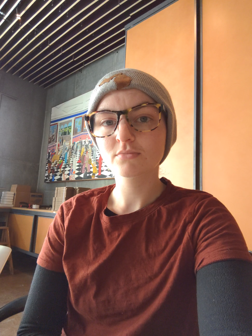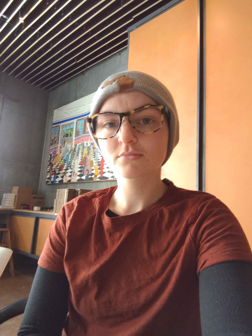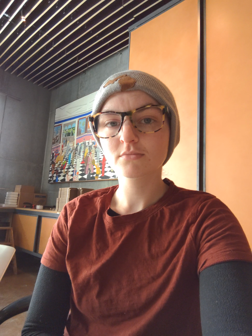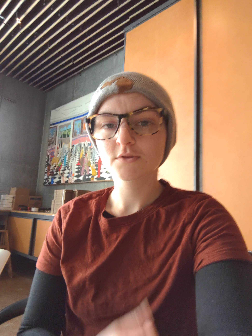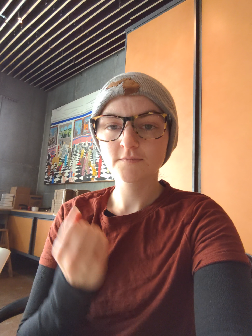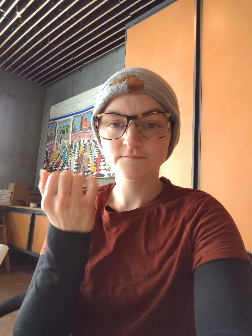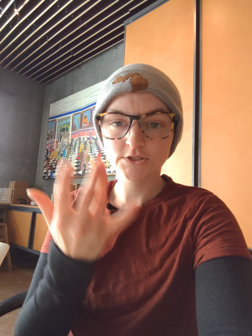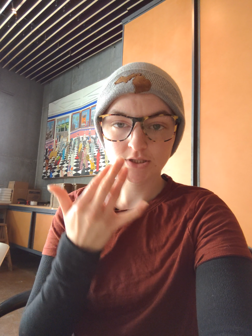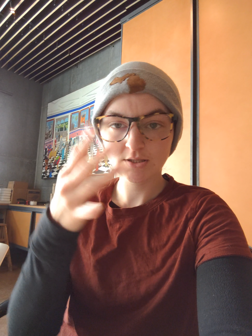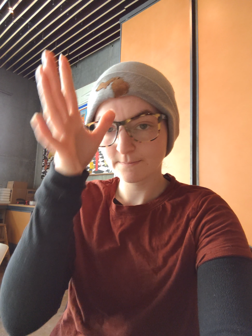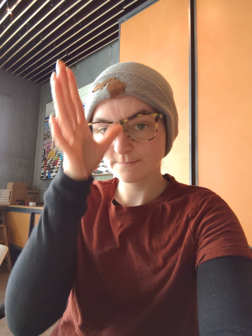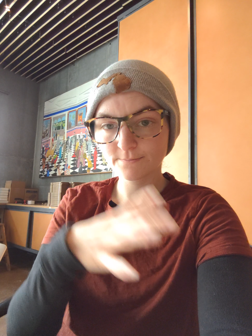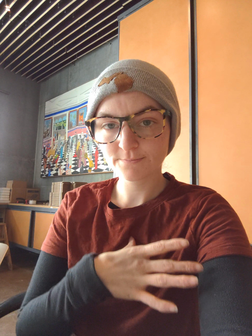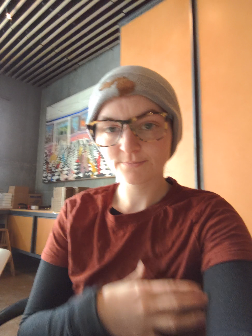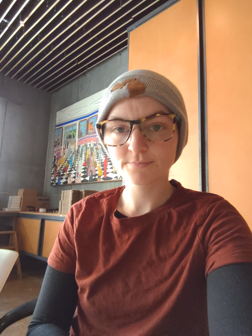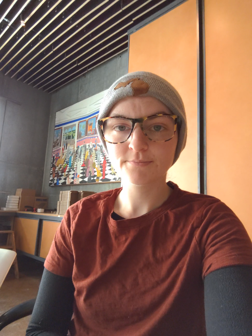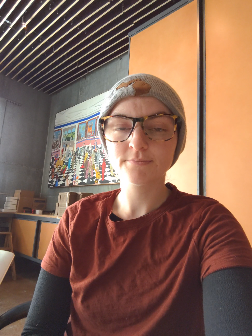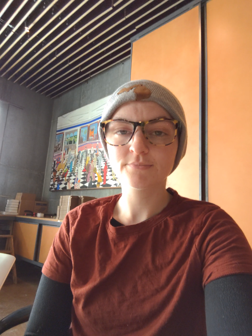fireman